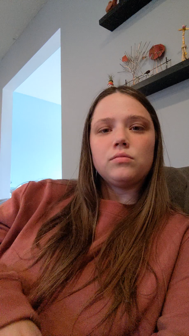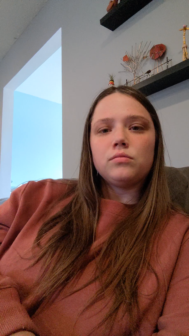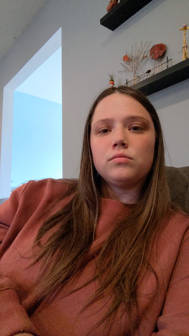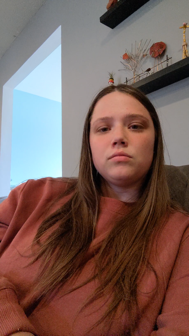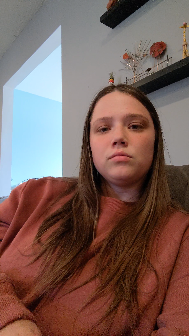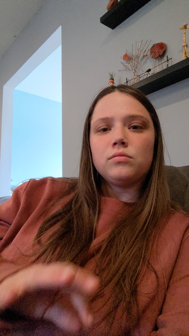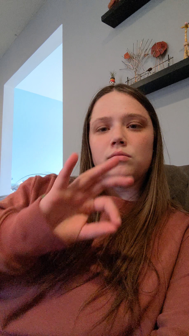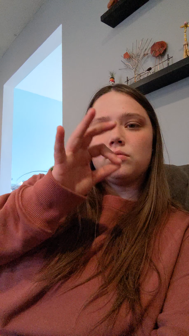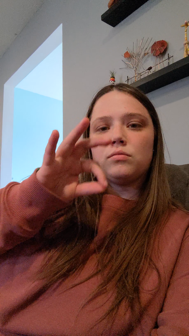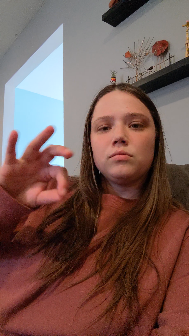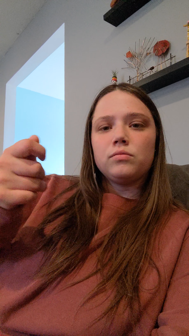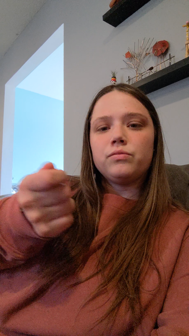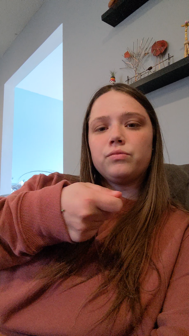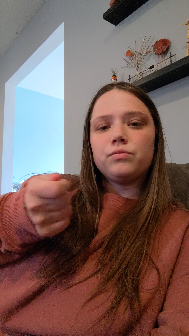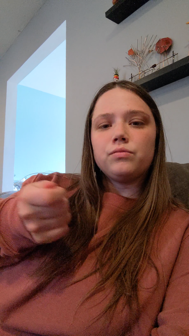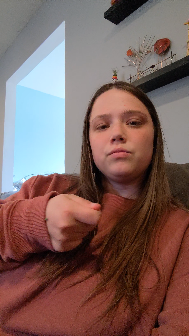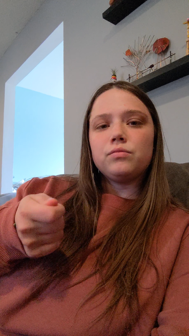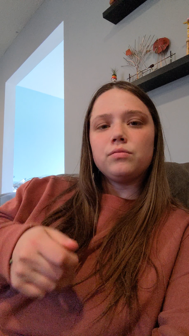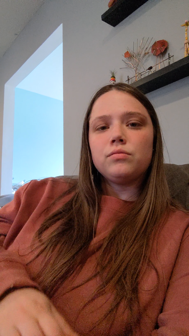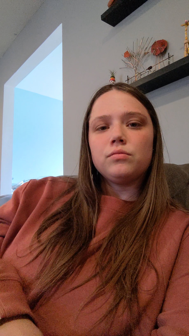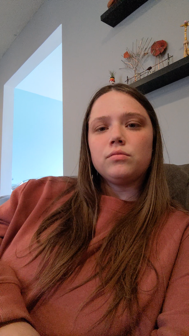hose